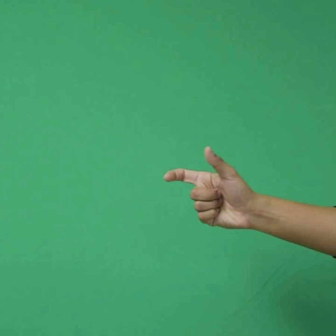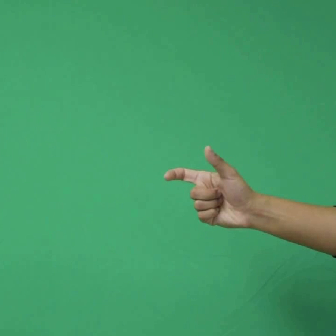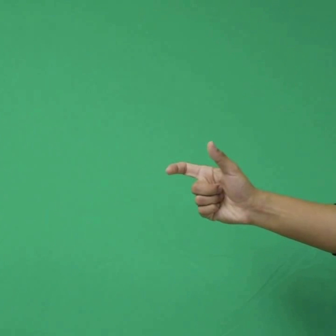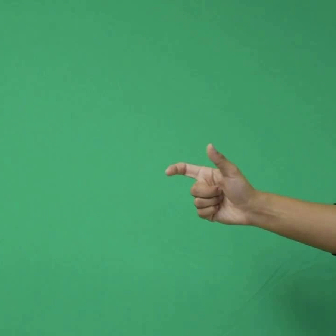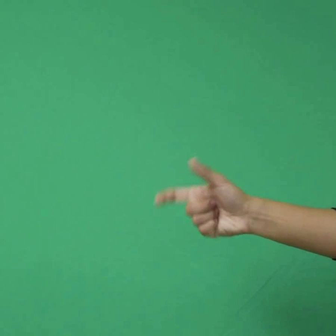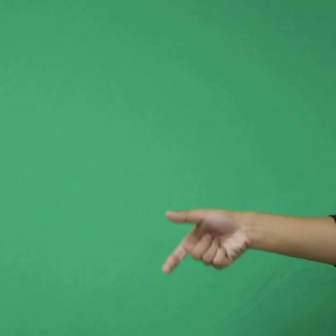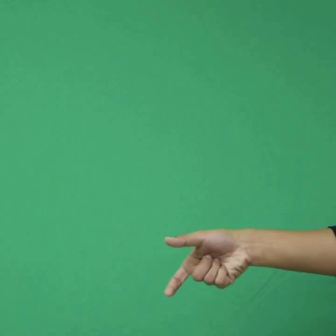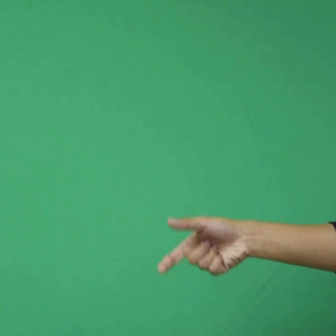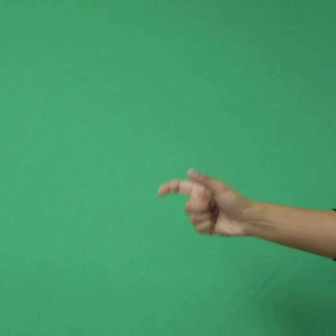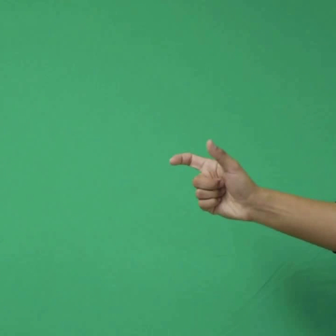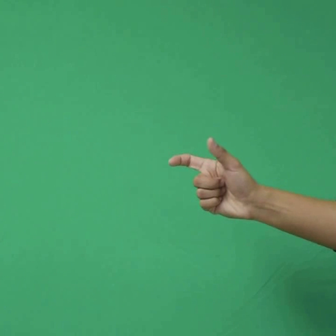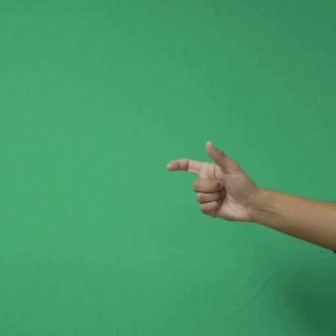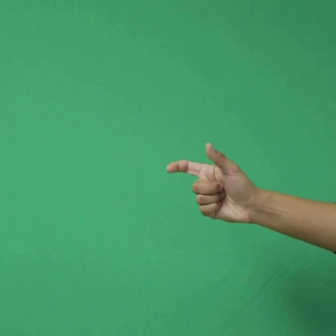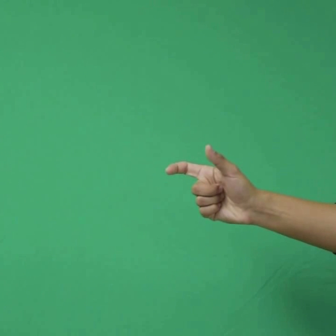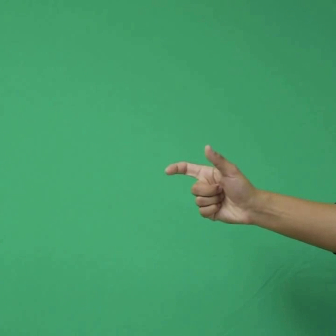Q